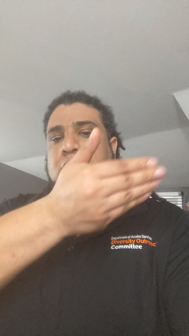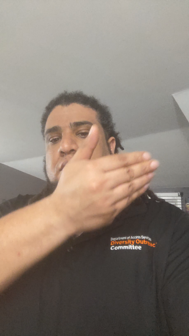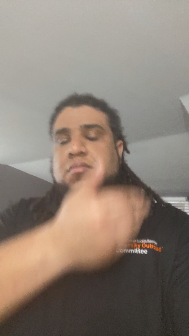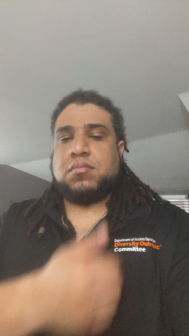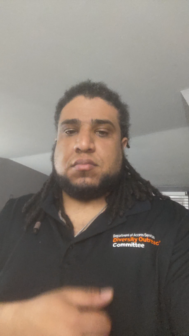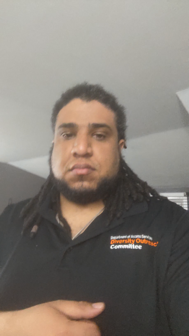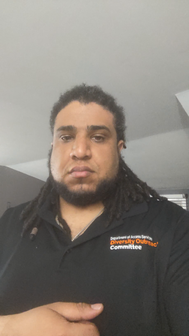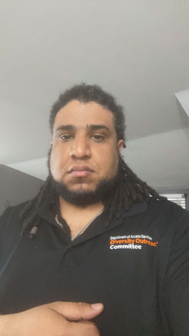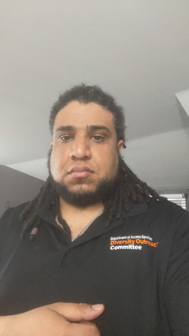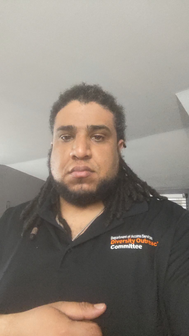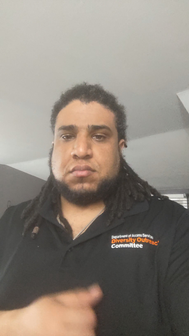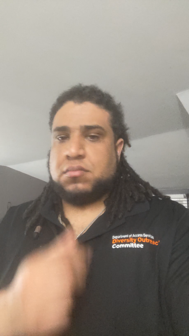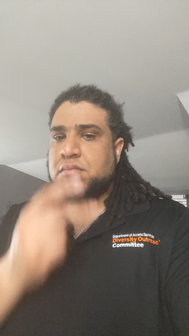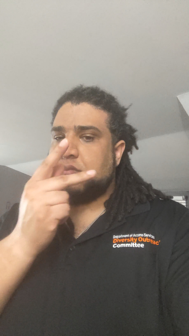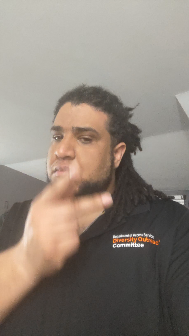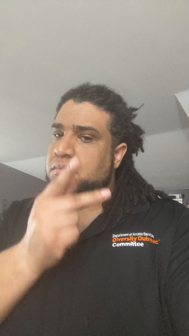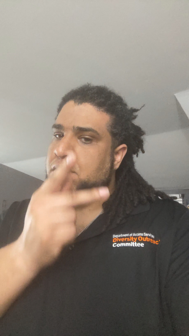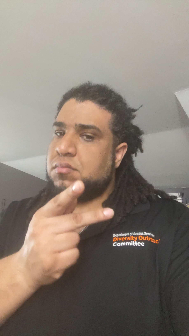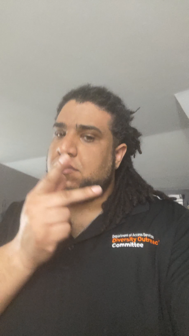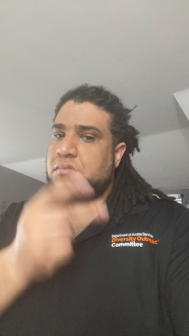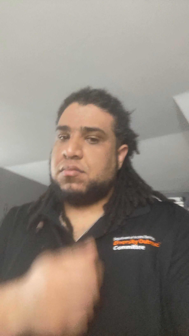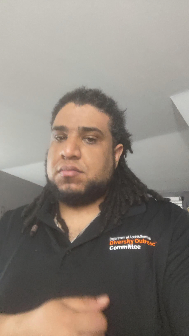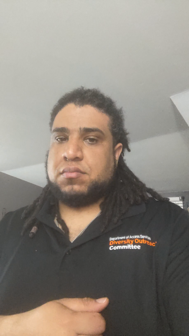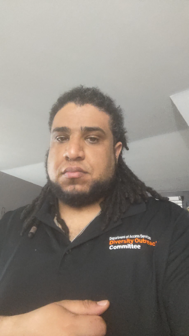careful